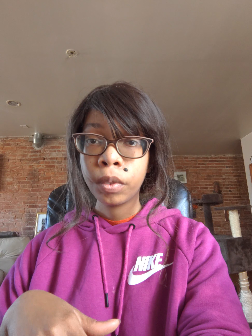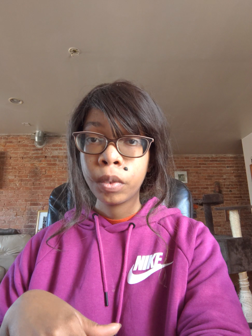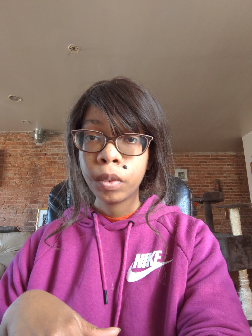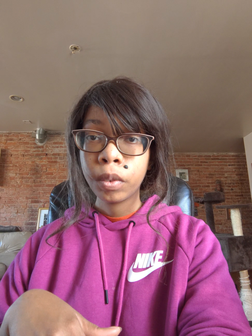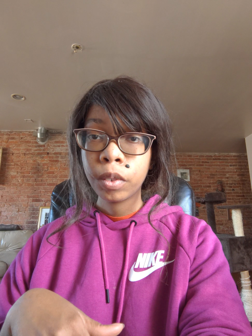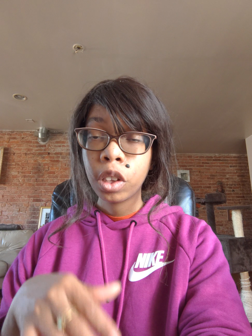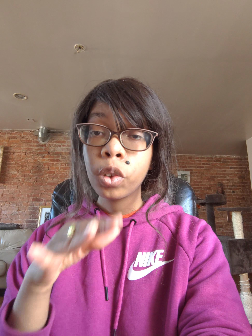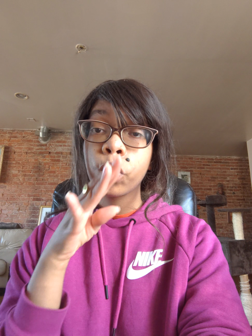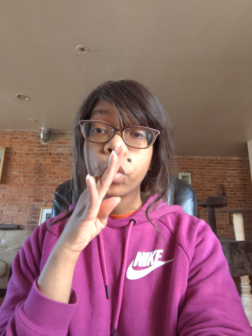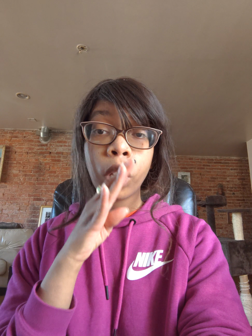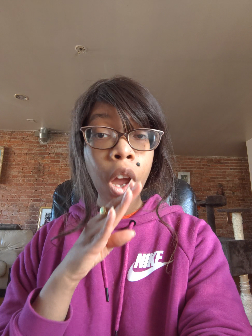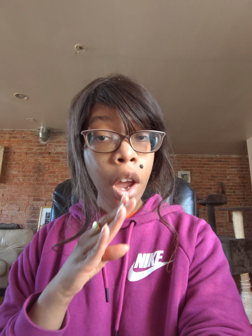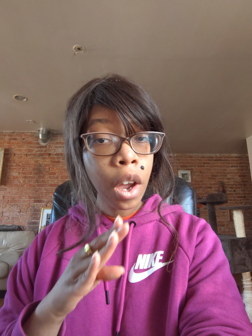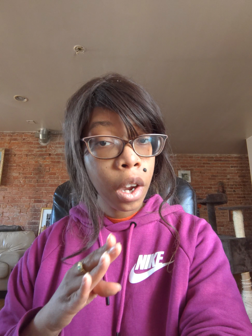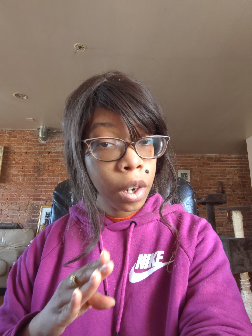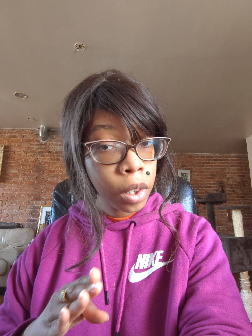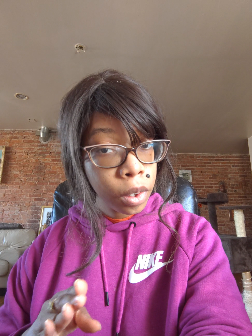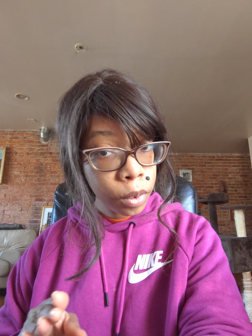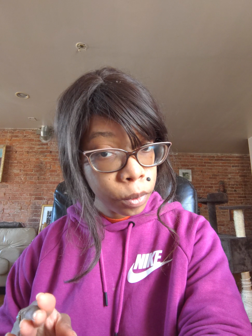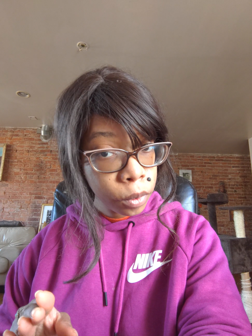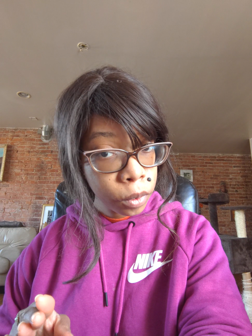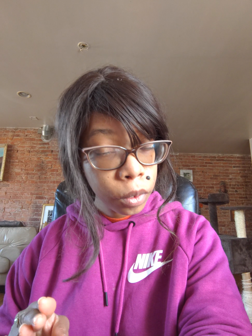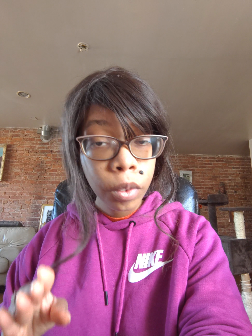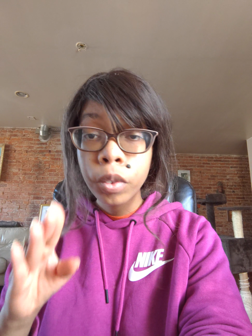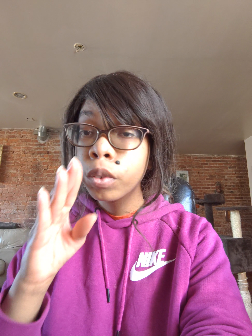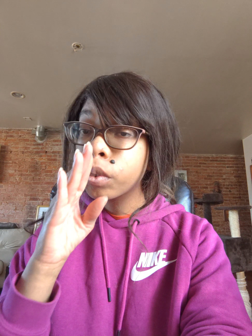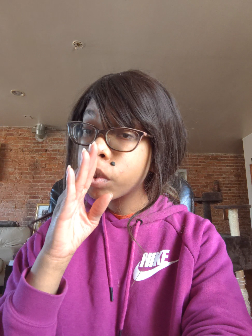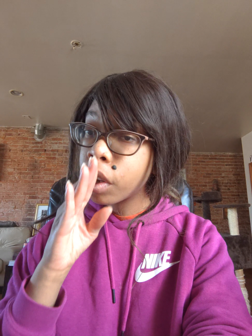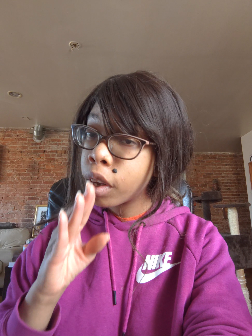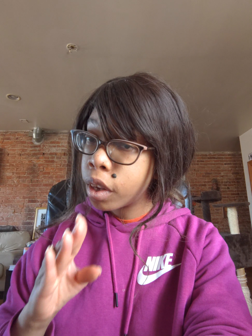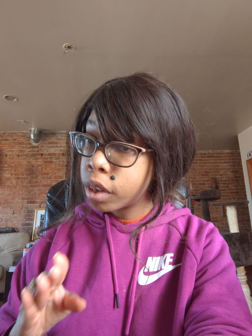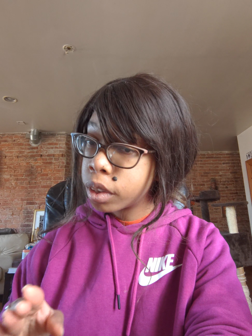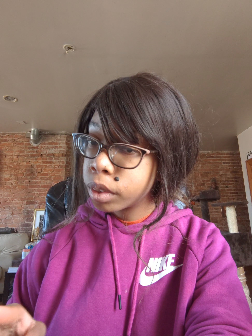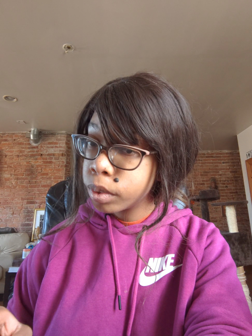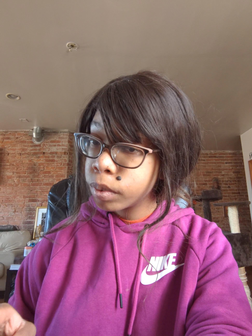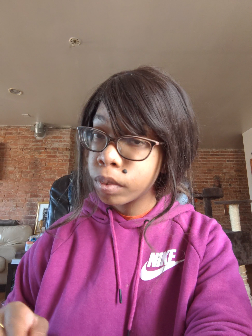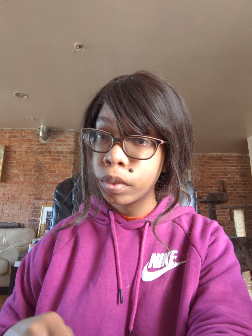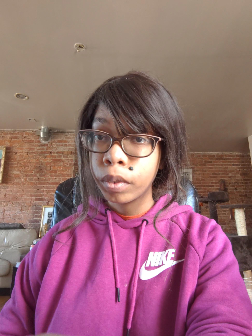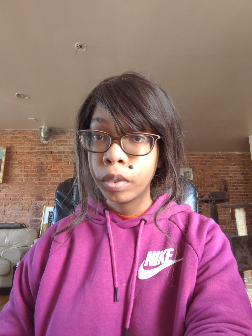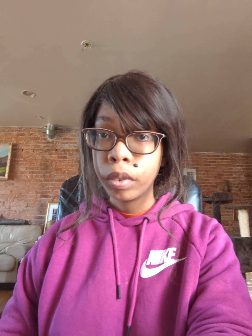quiet